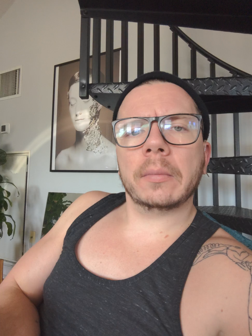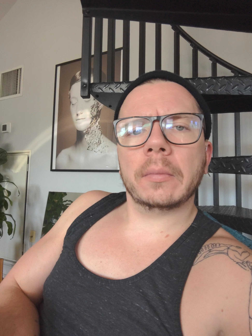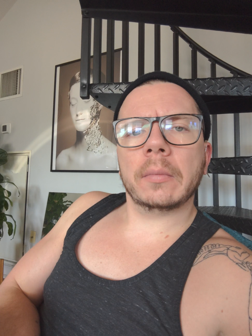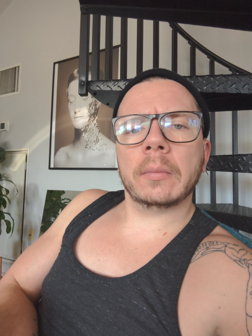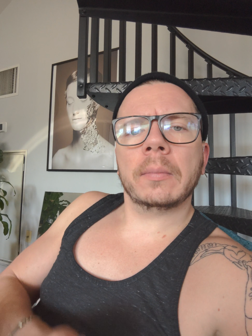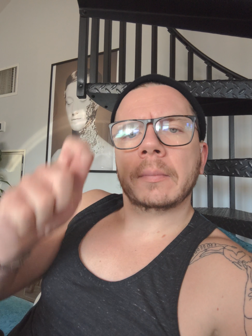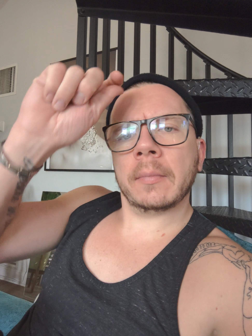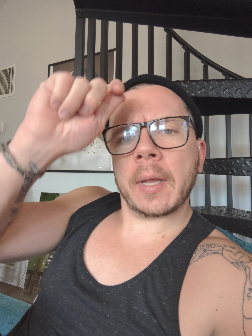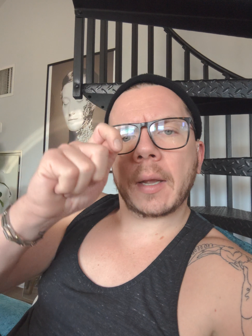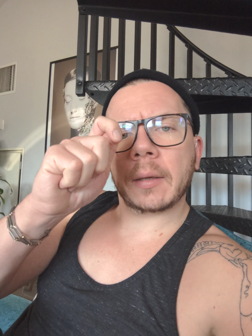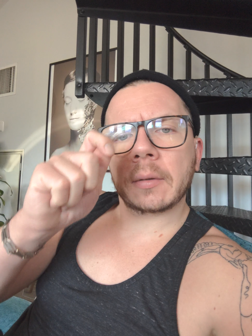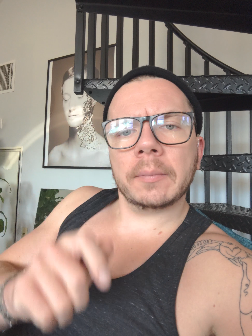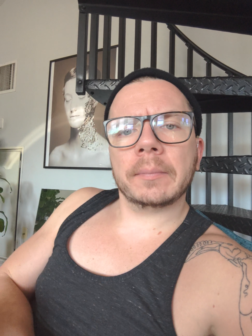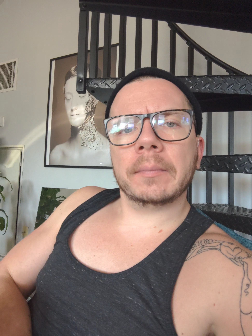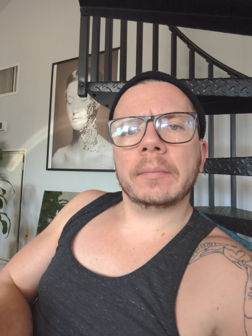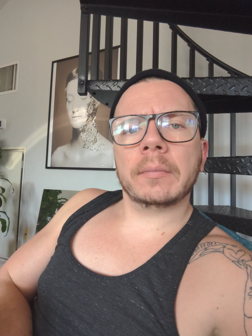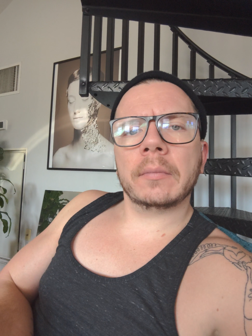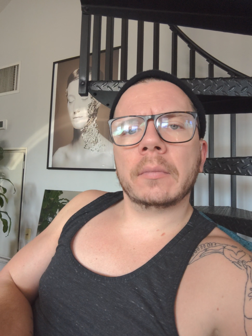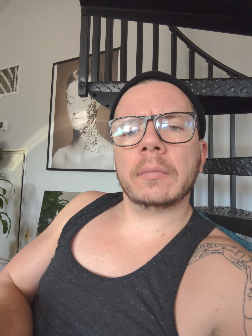hat